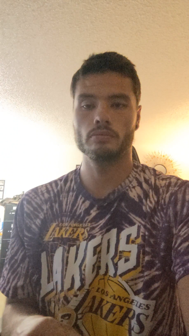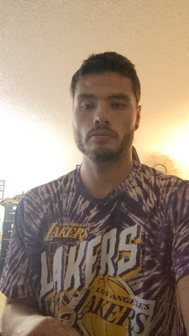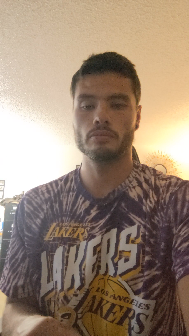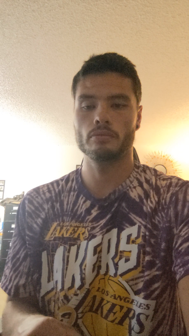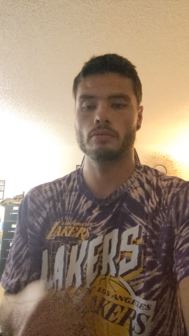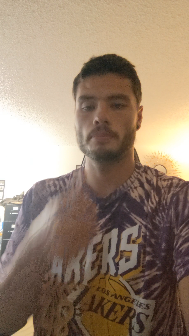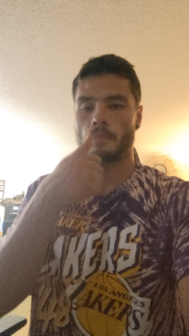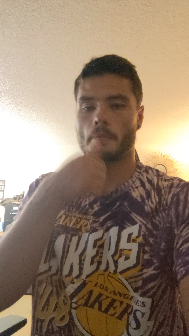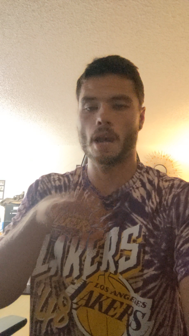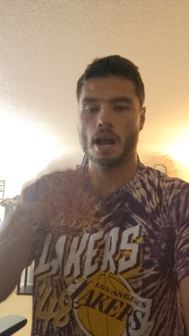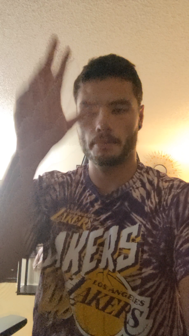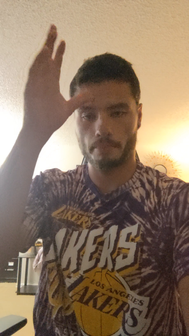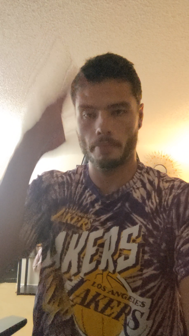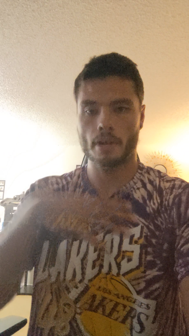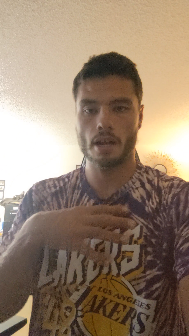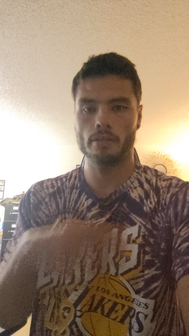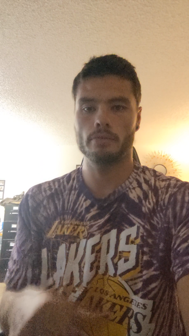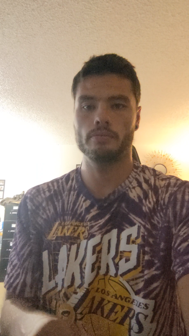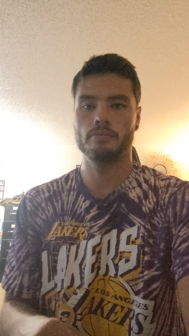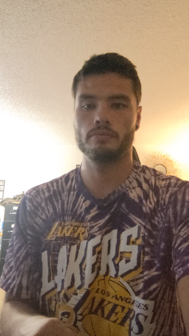mailman